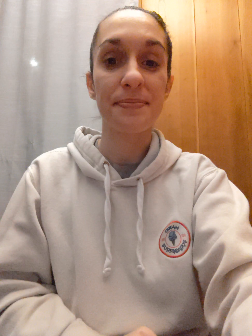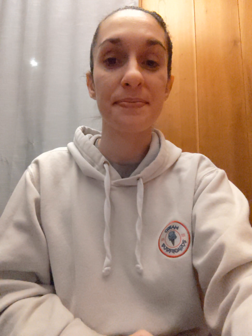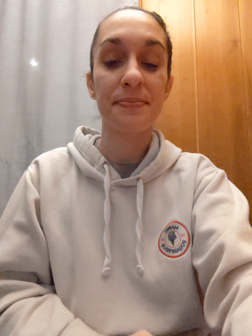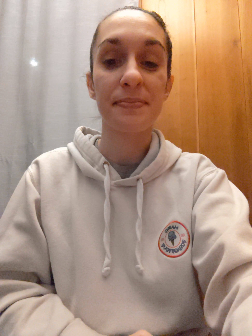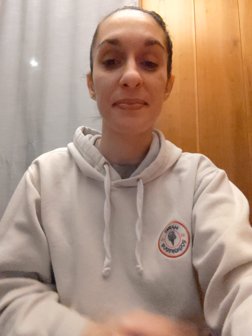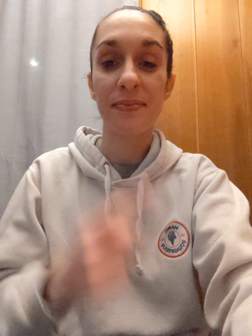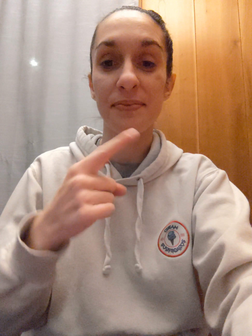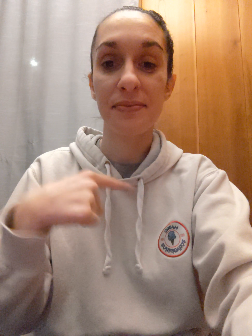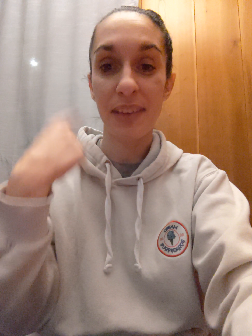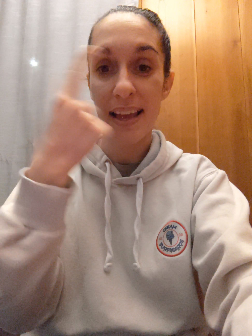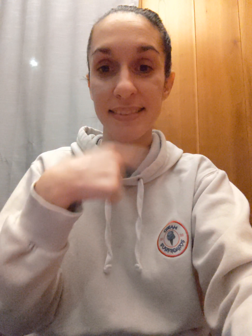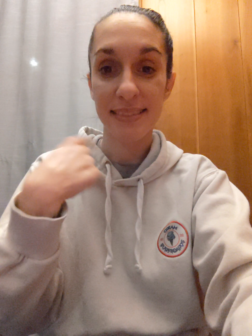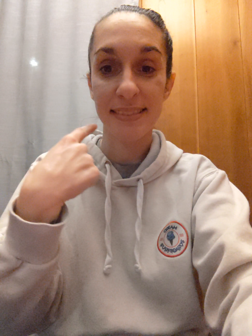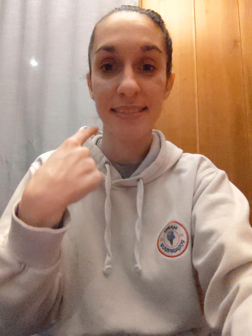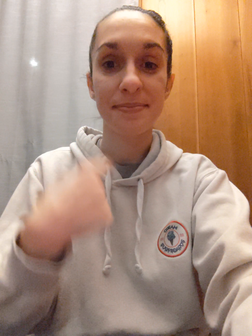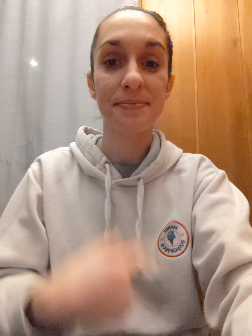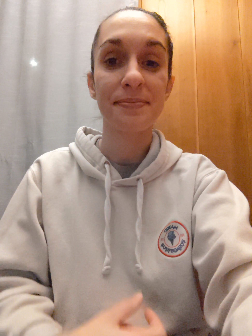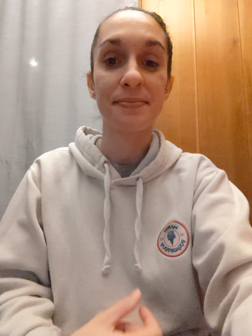face